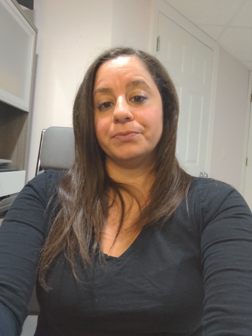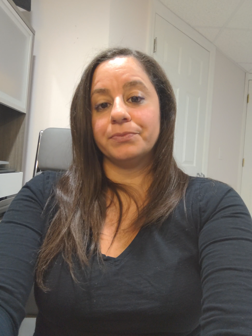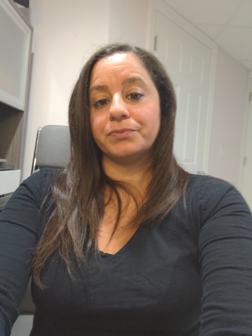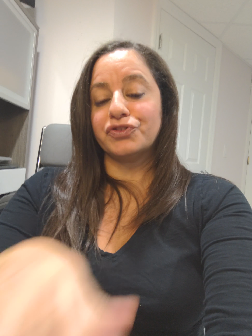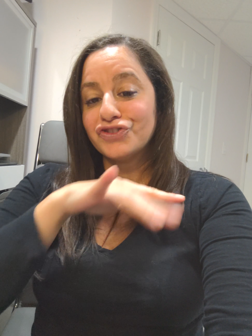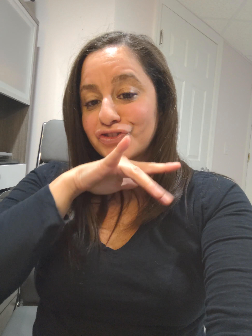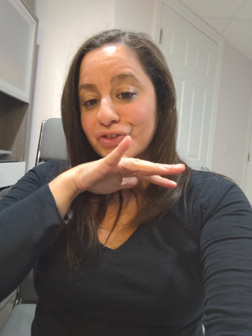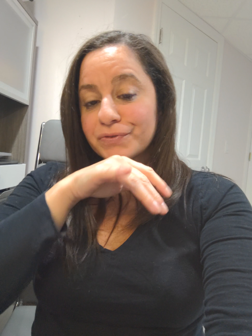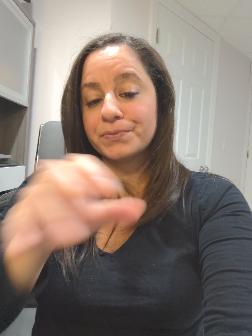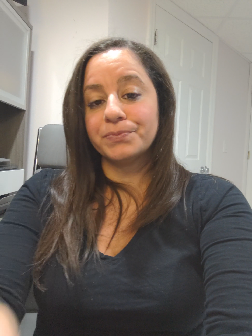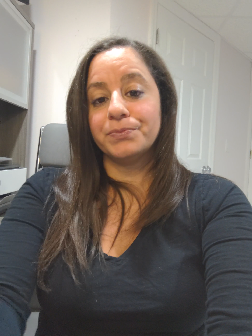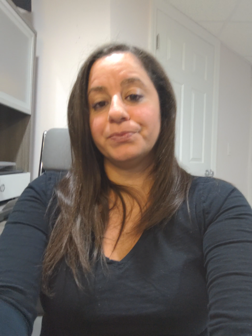dirty